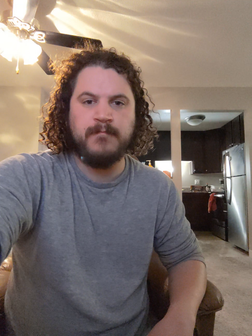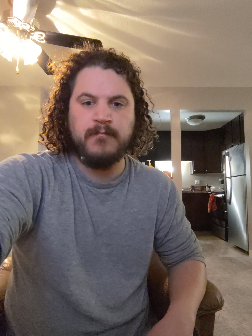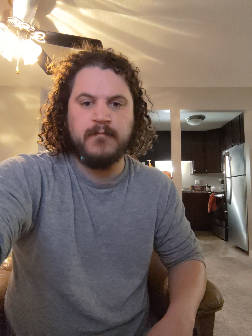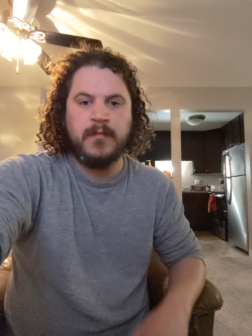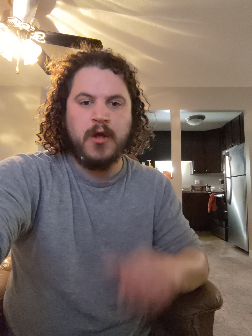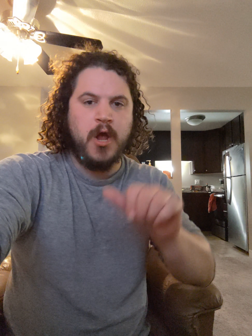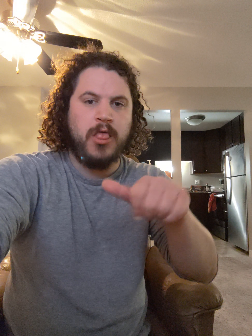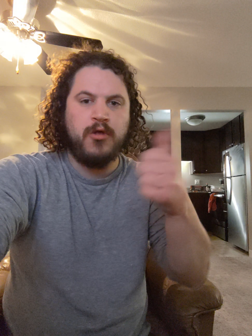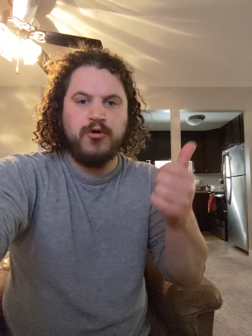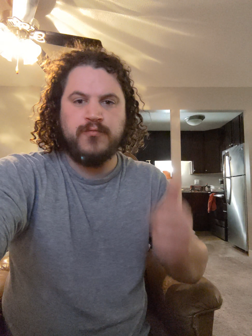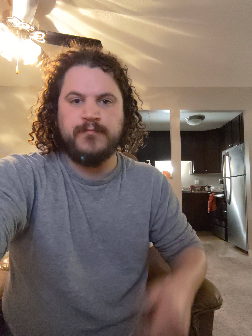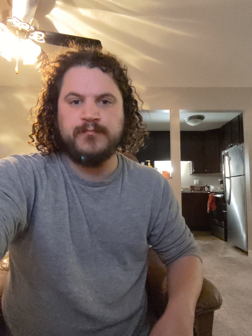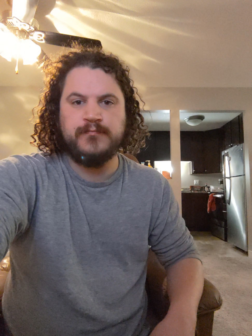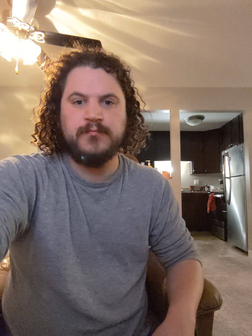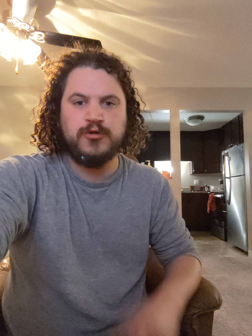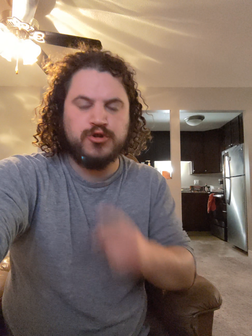another